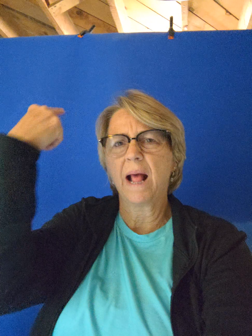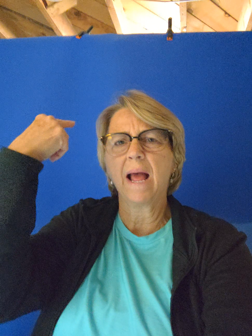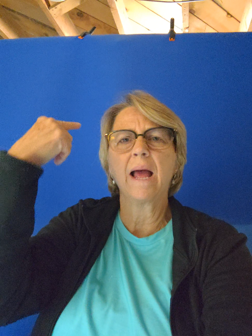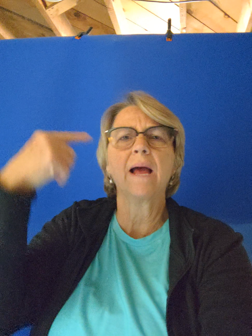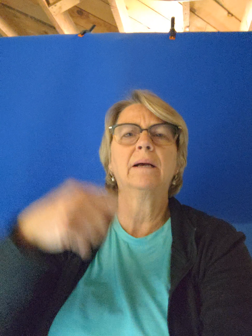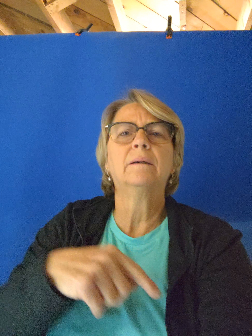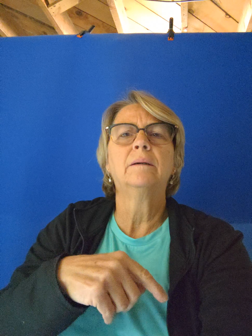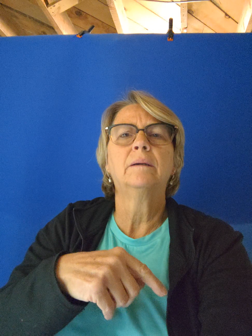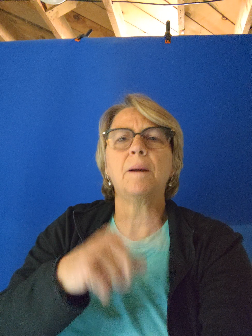black